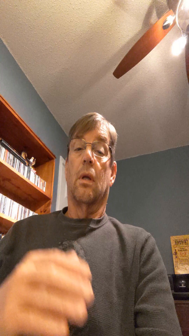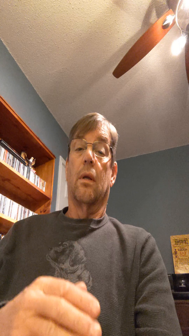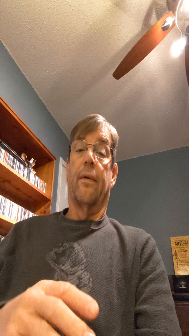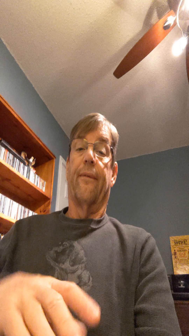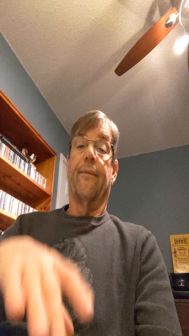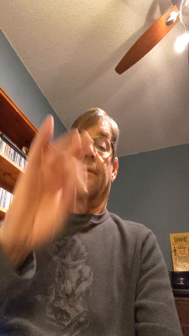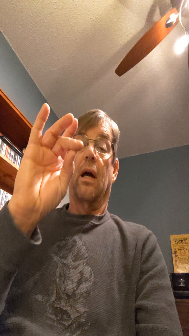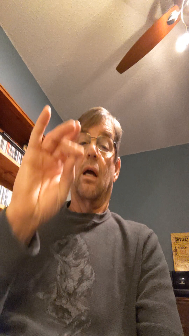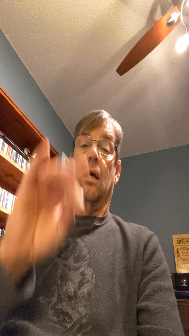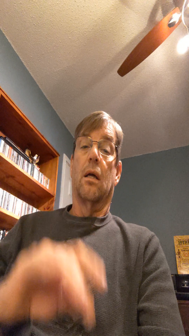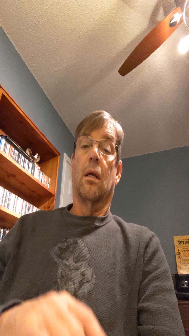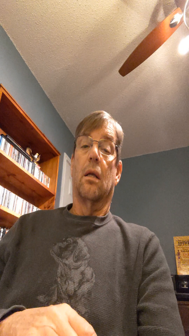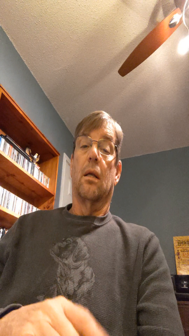find